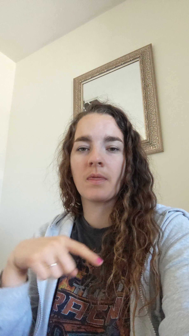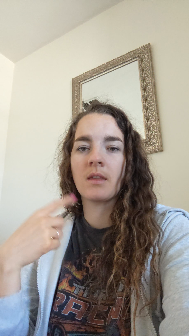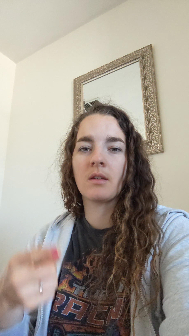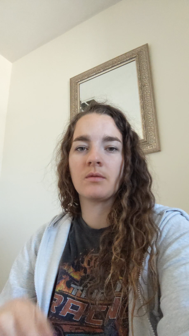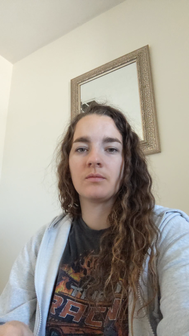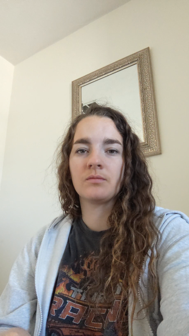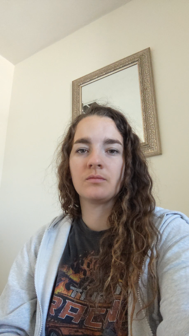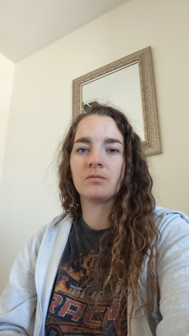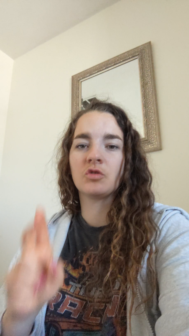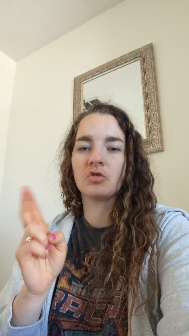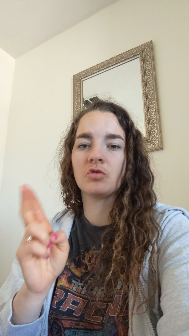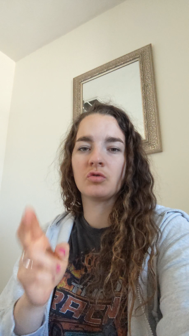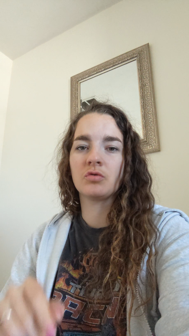hurry